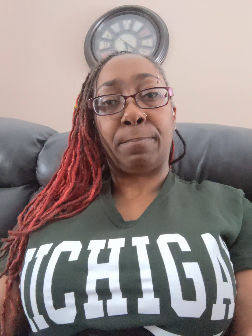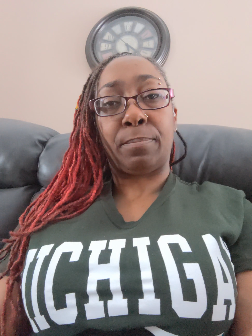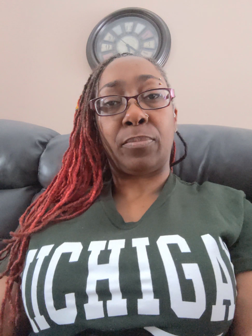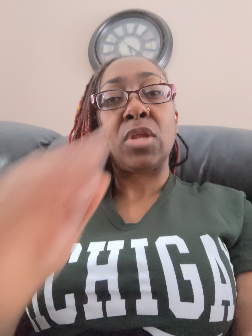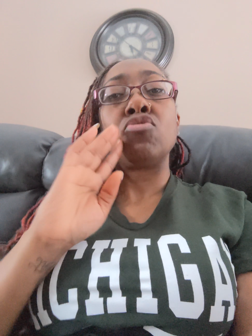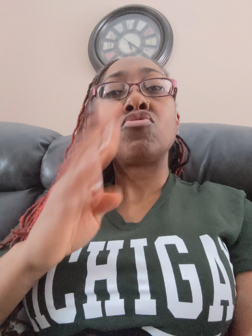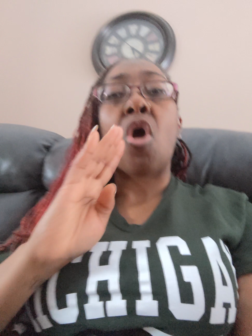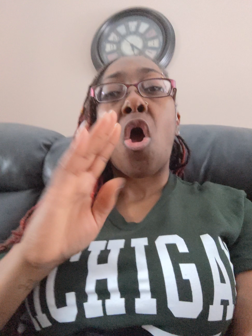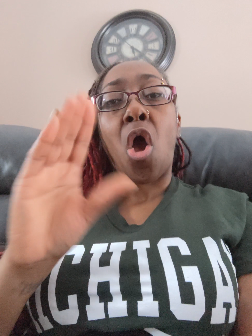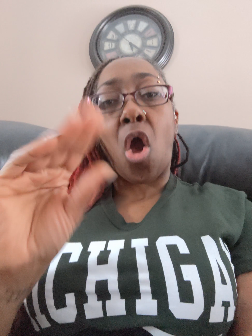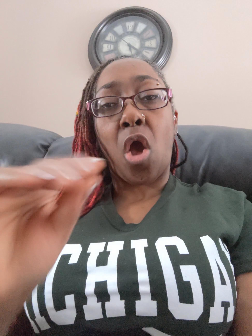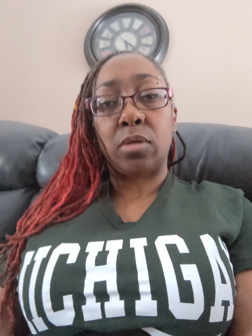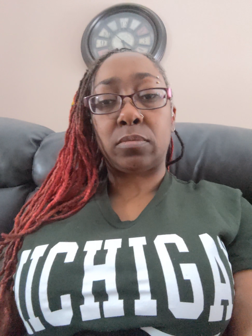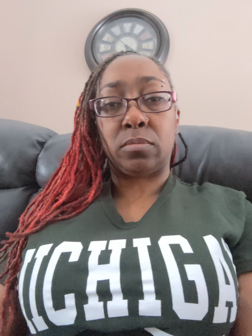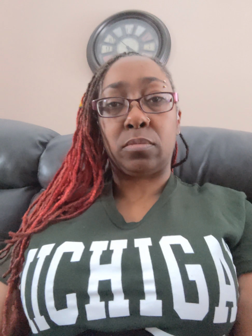talk